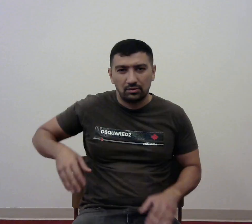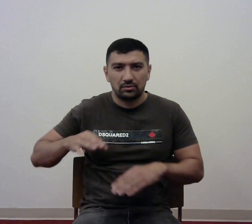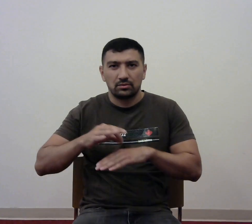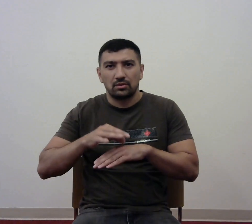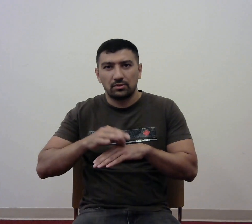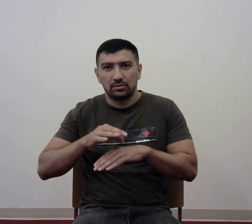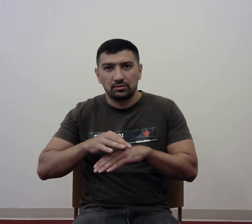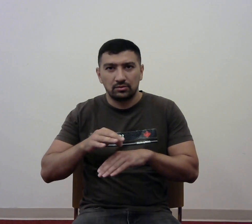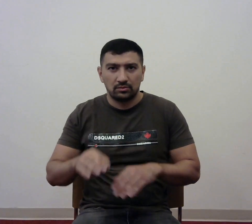ağrımaq